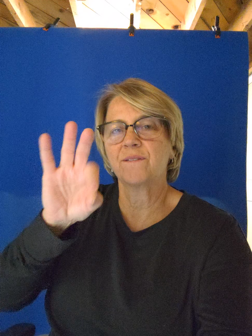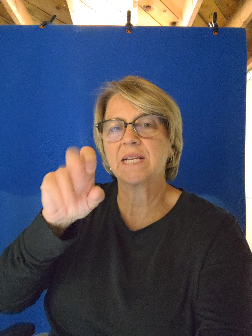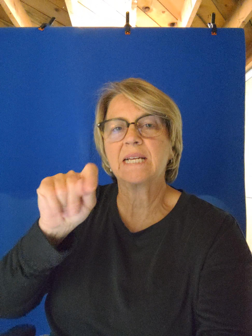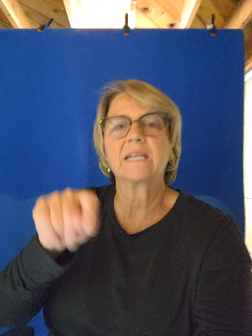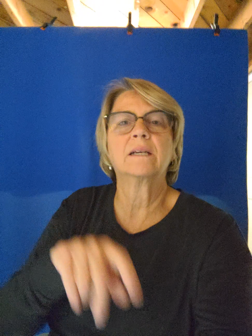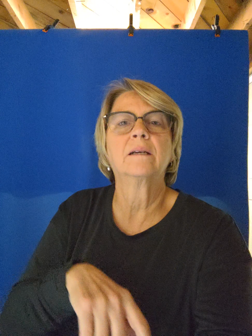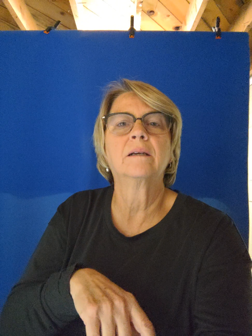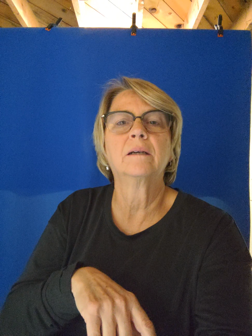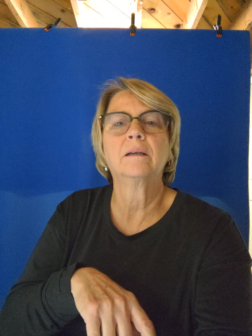feet